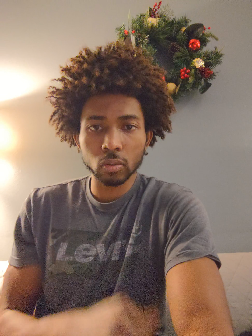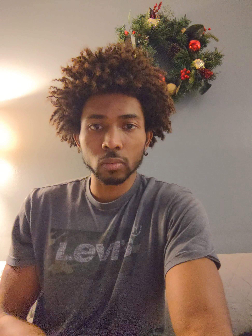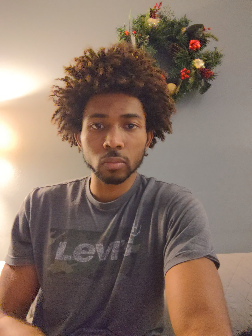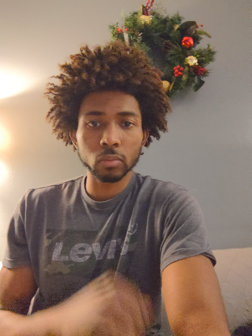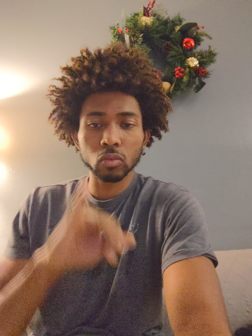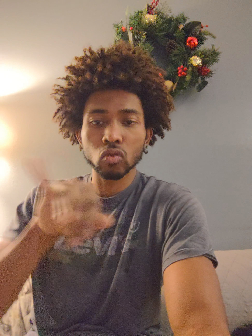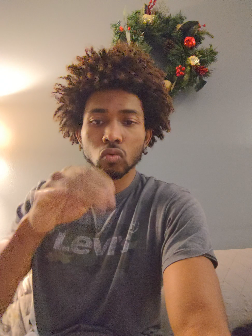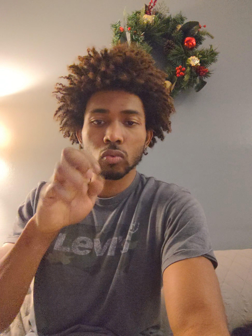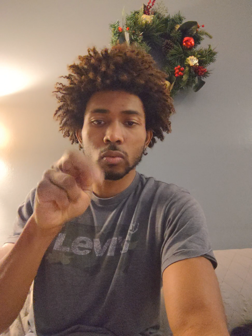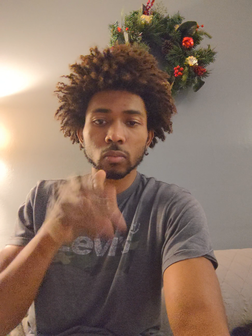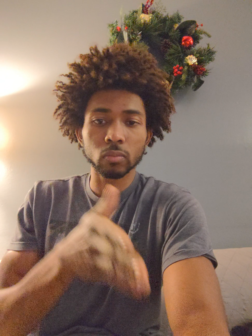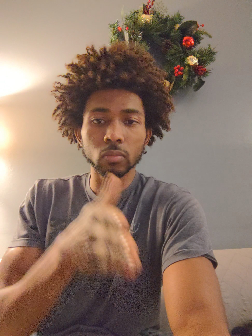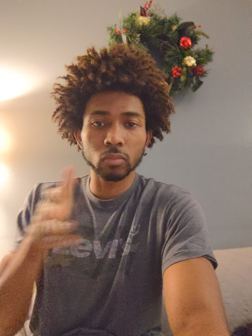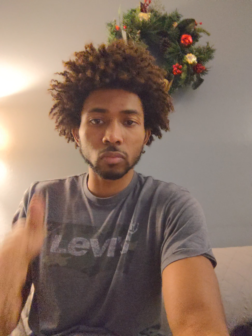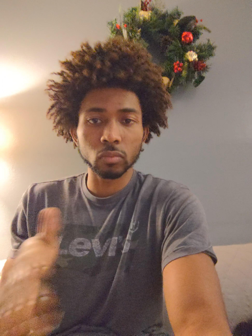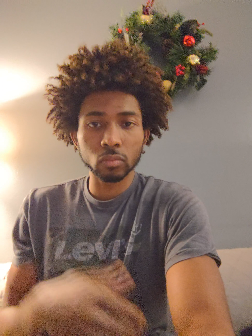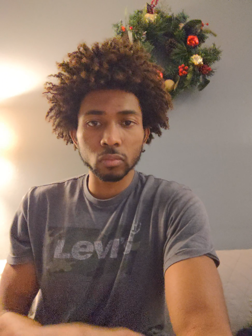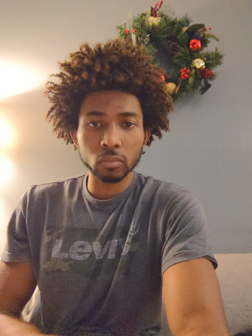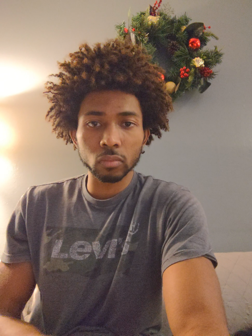jeans